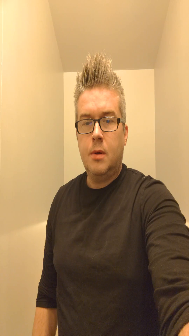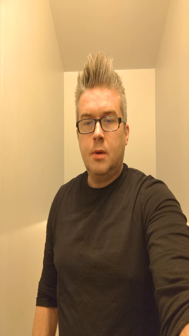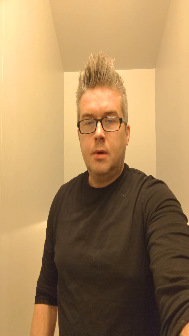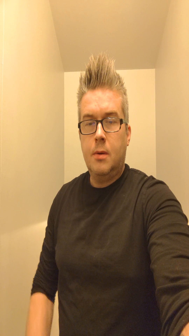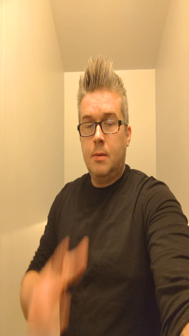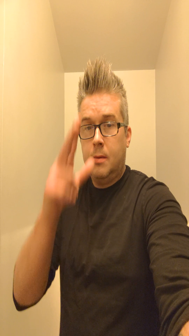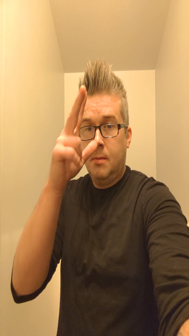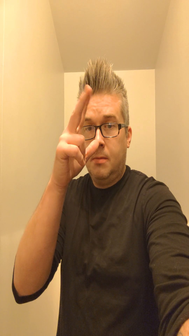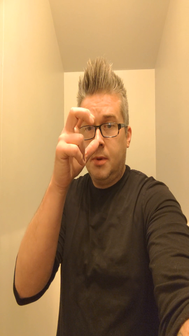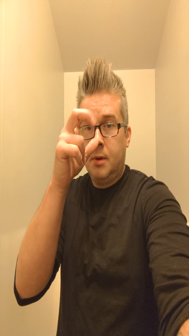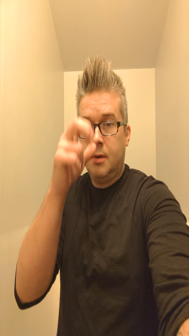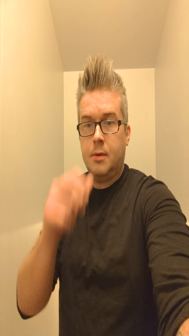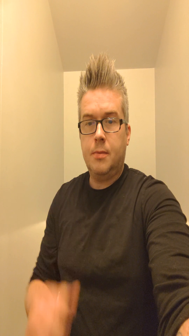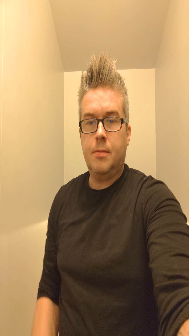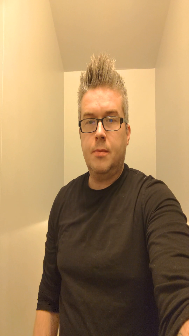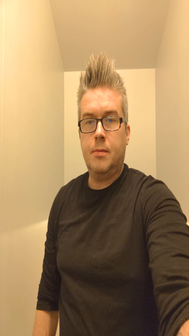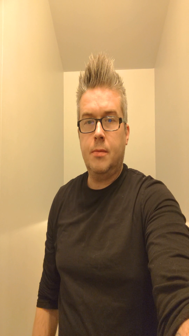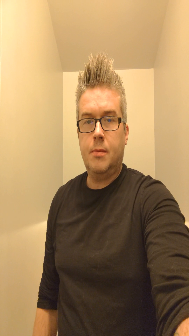bug